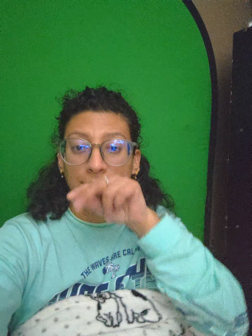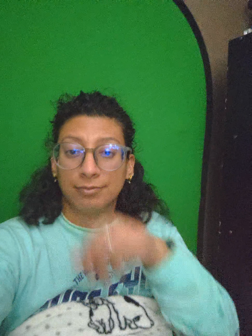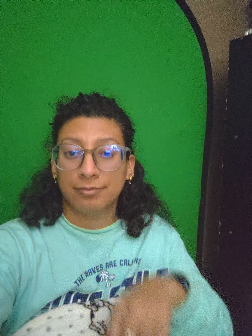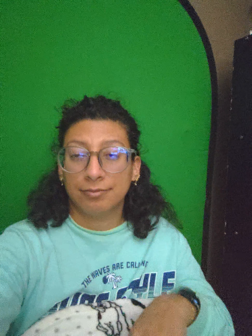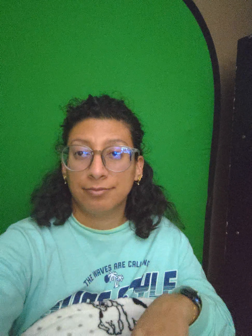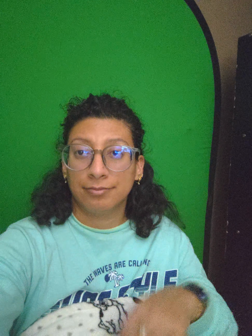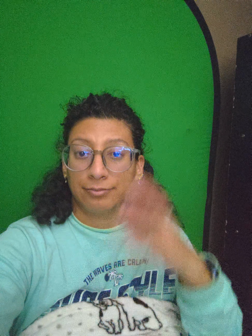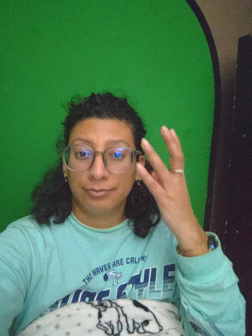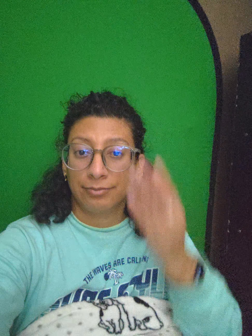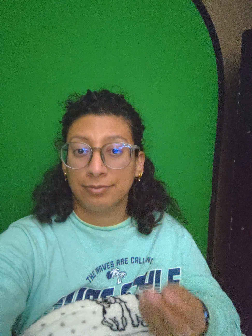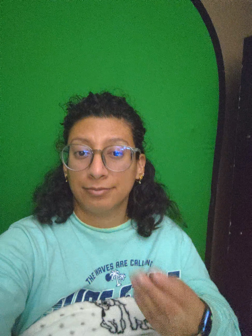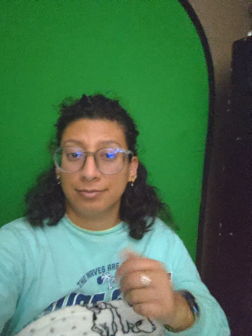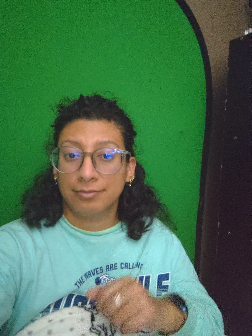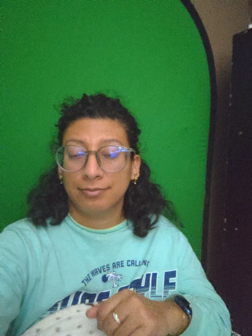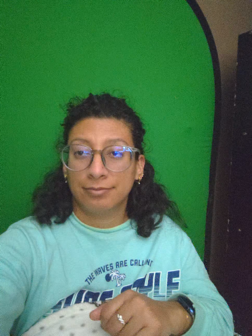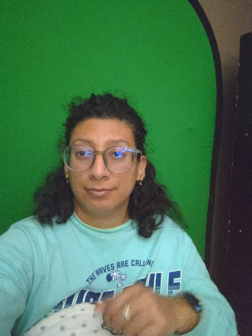wet